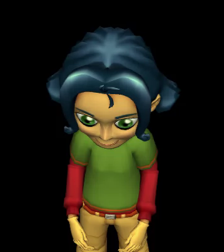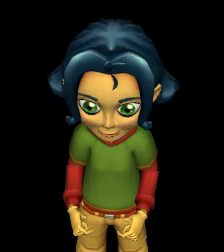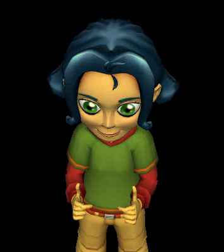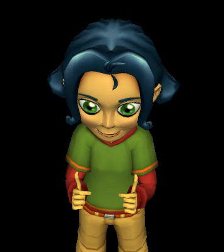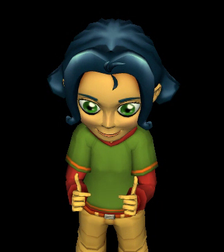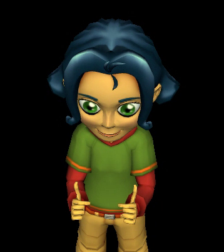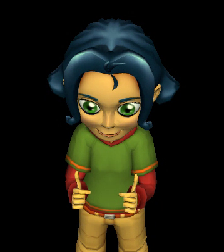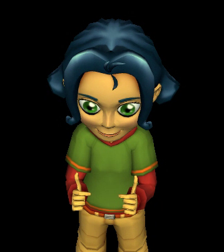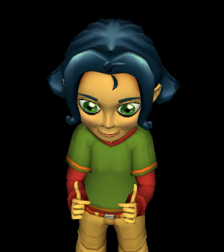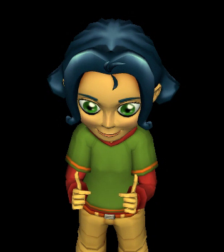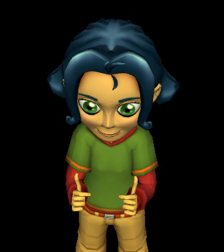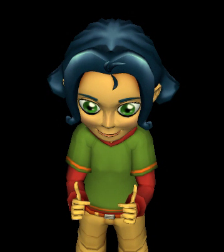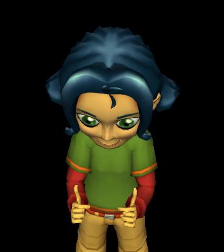فرصة